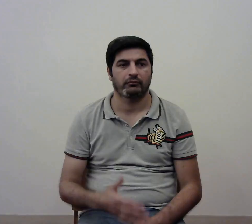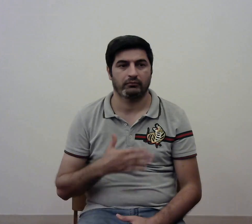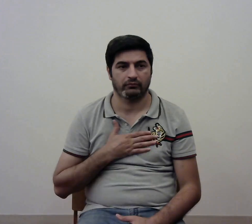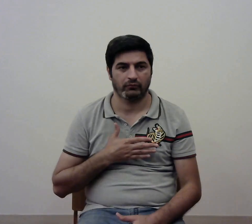mən